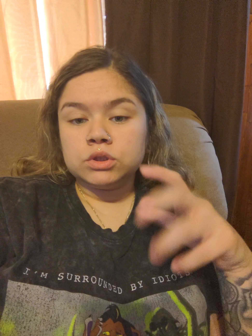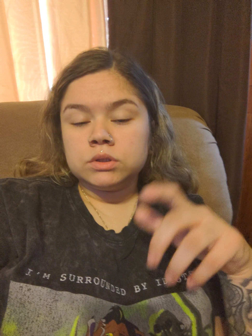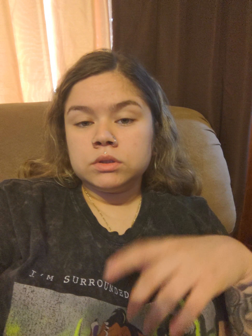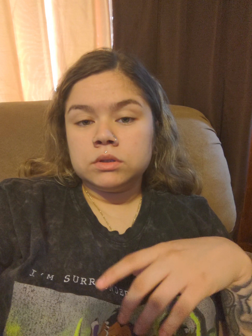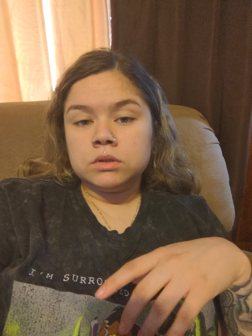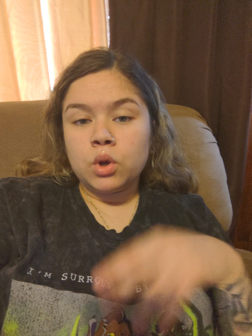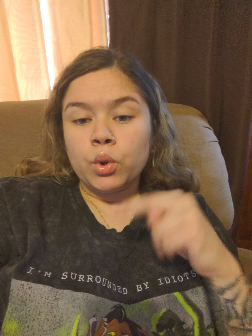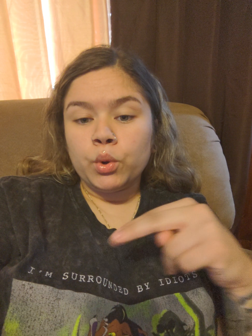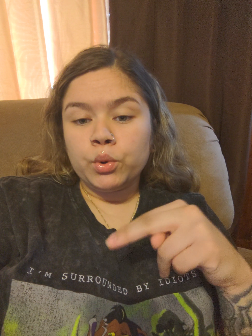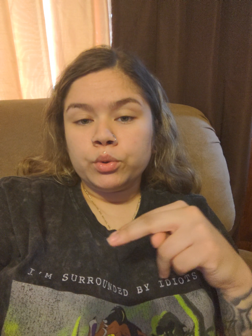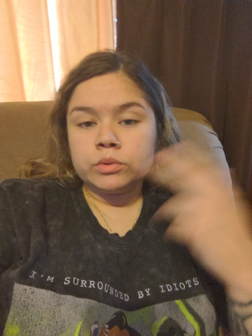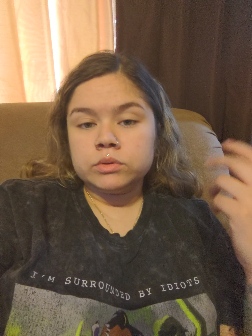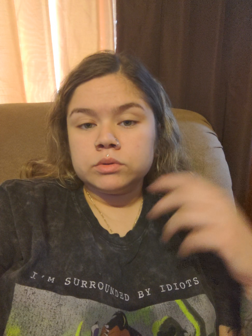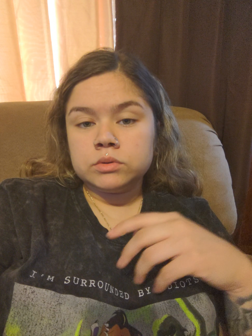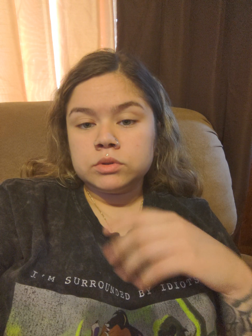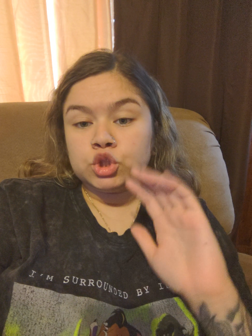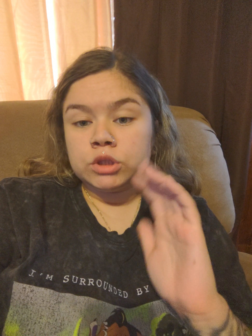nurse